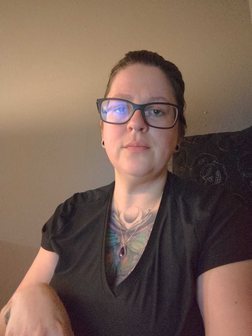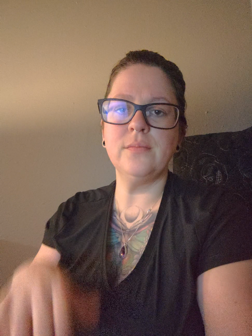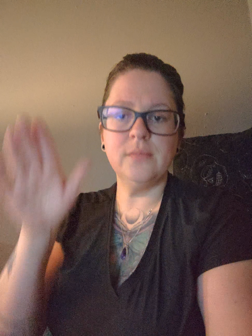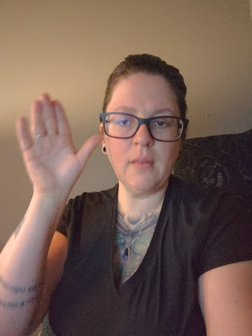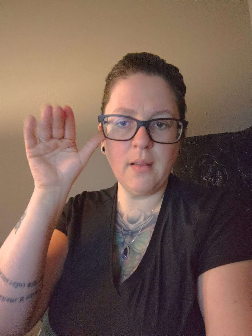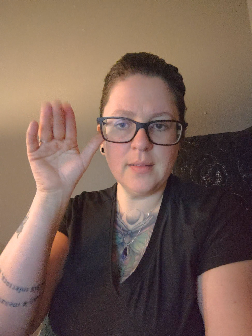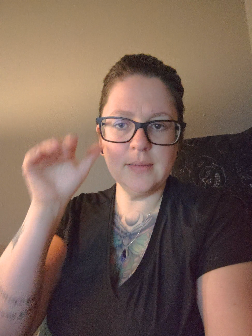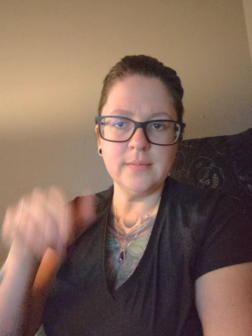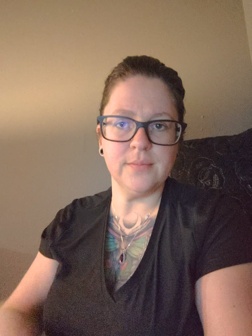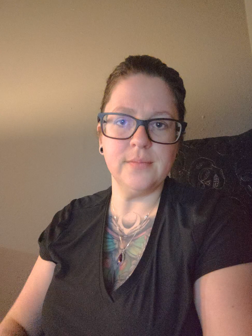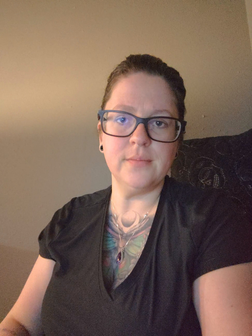donkey